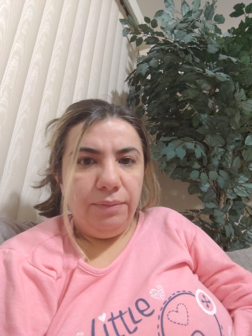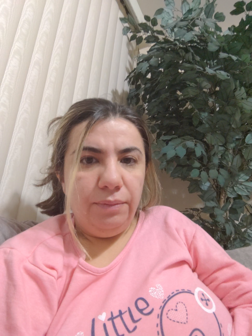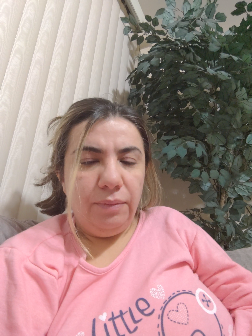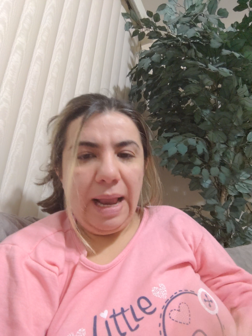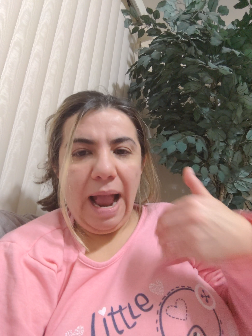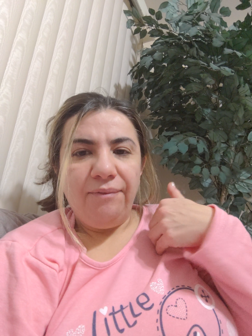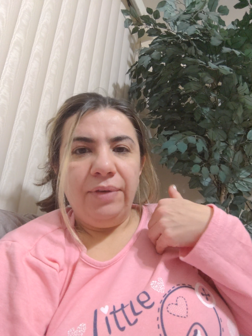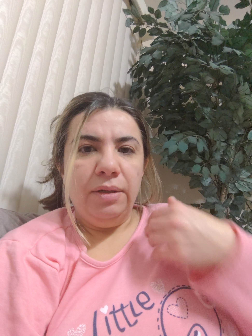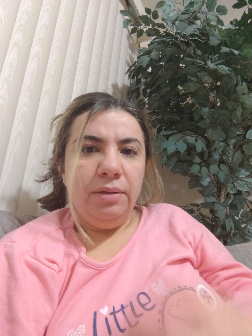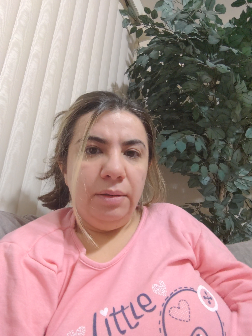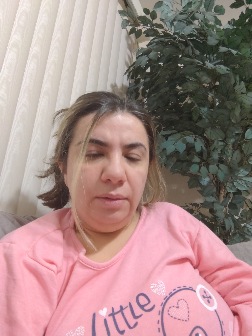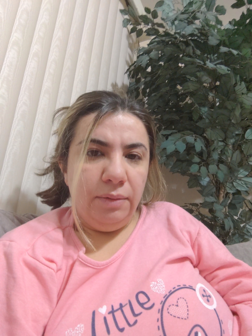have